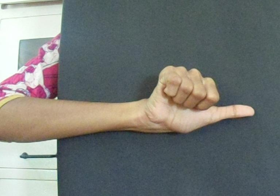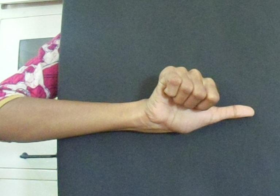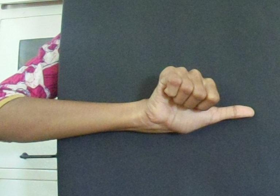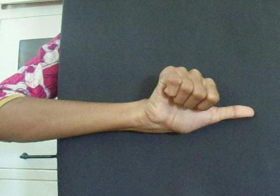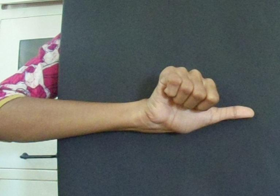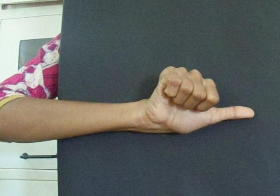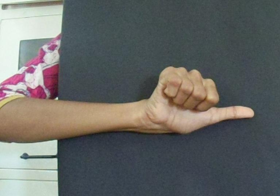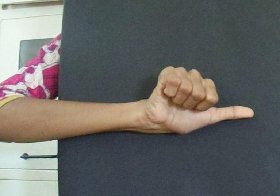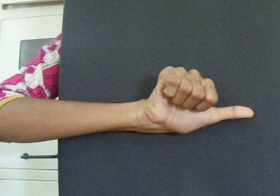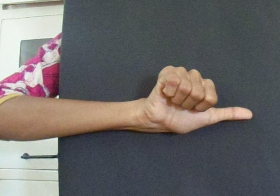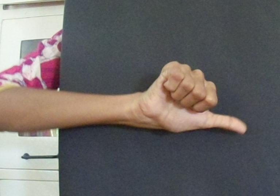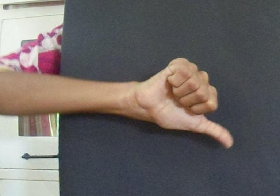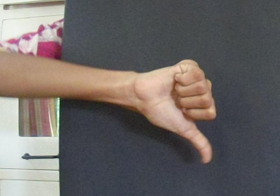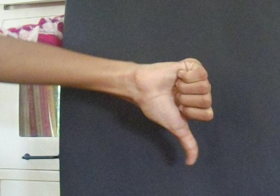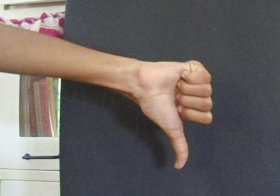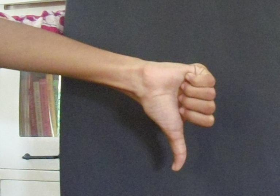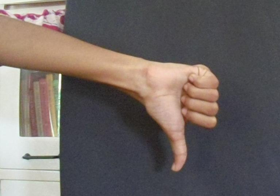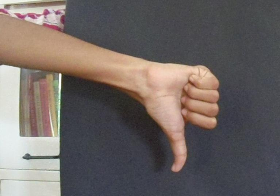lose